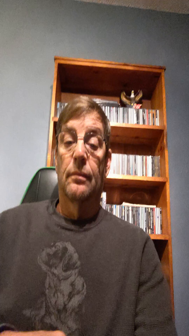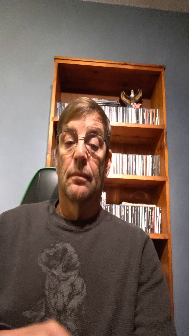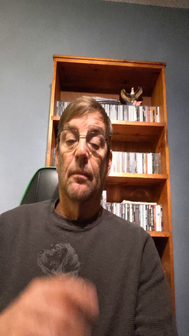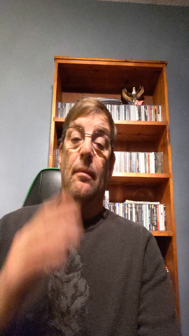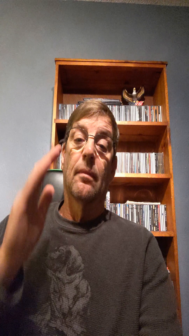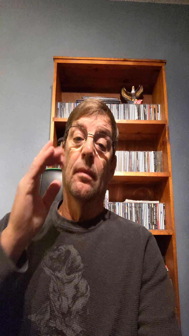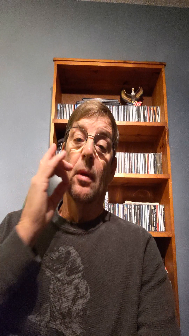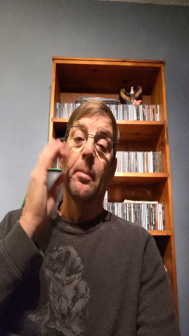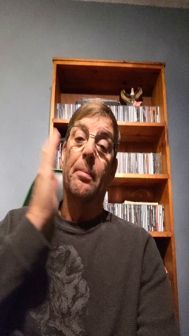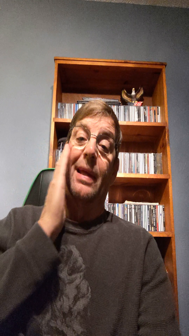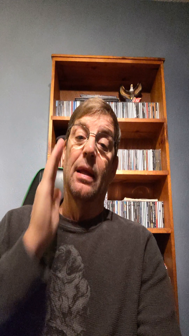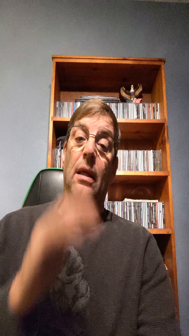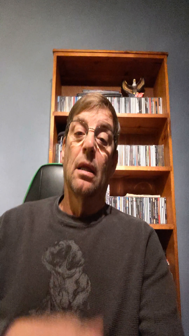bee